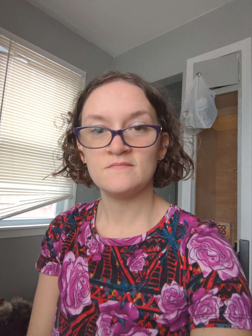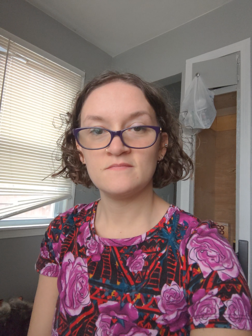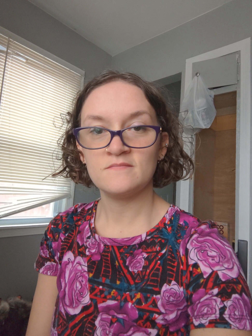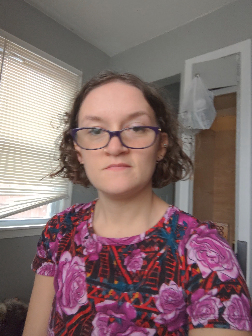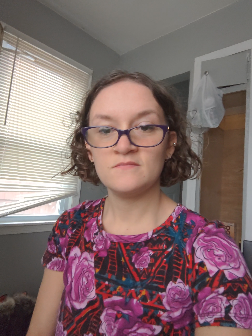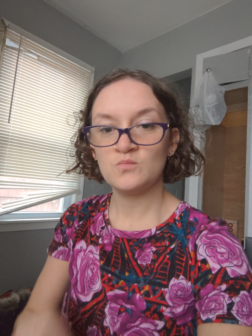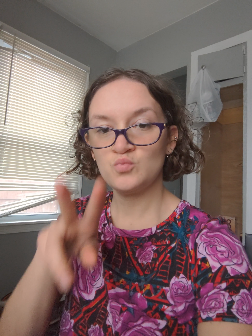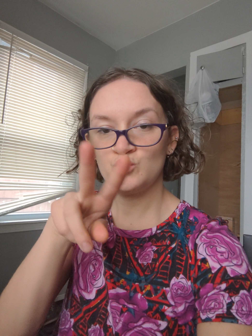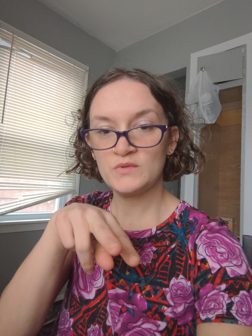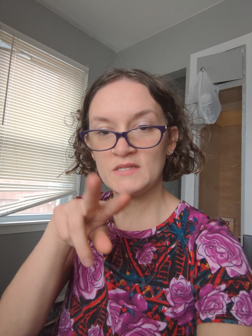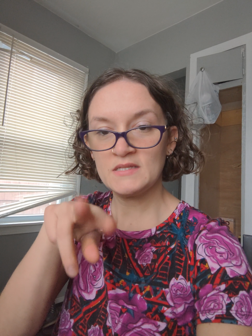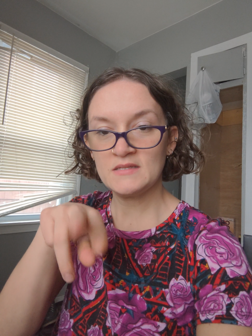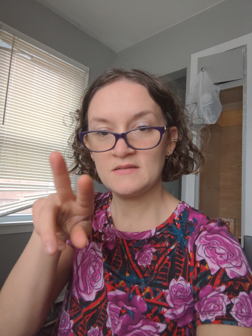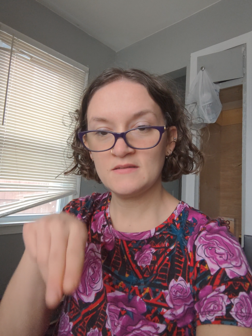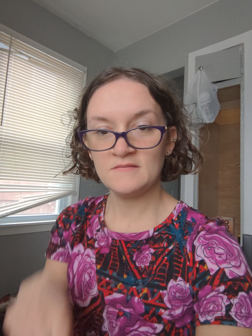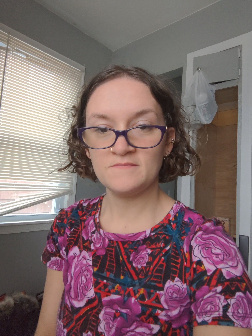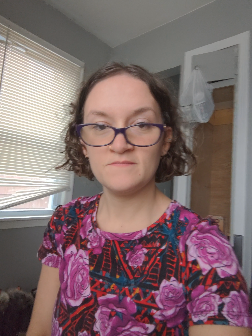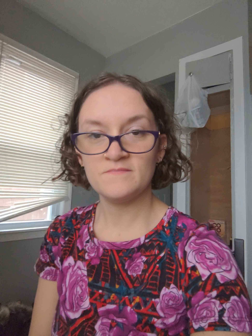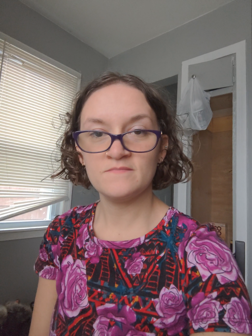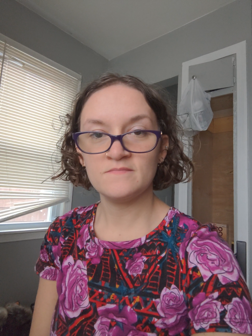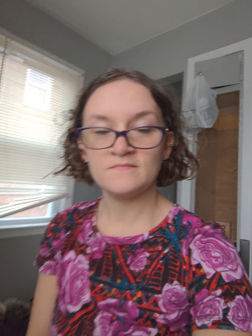read